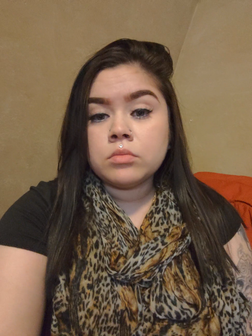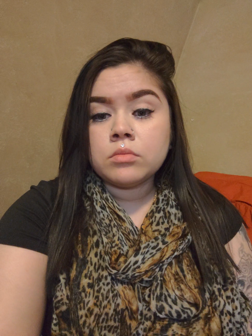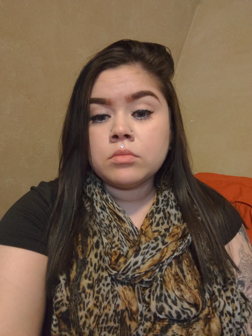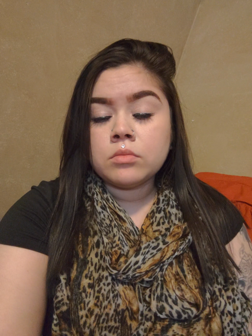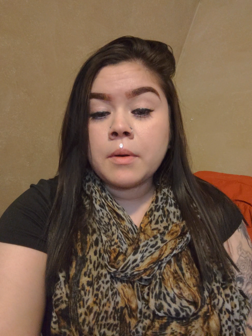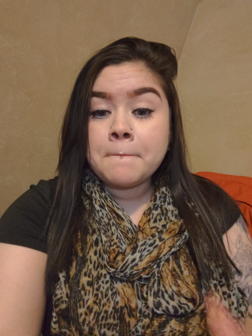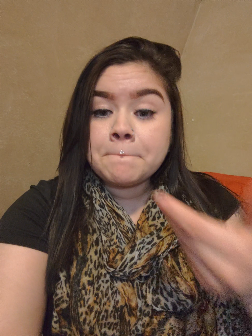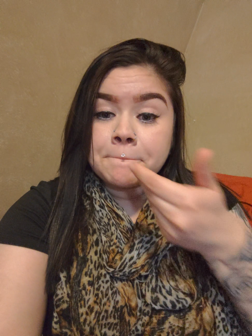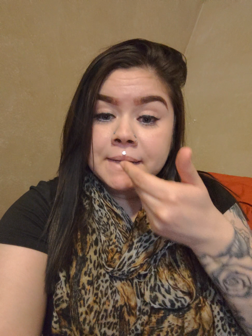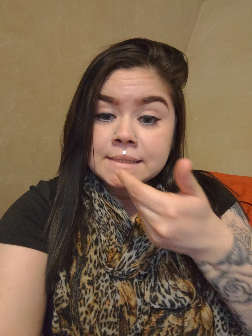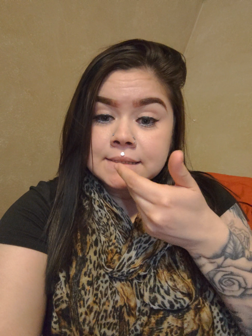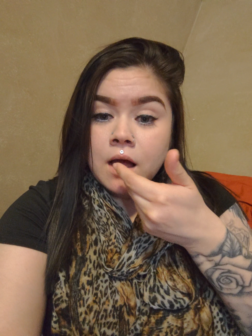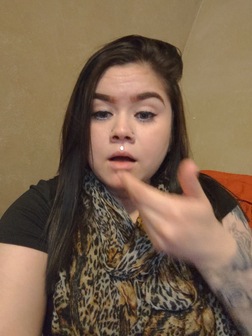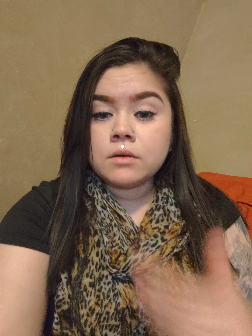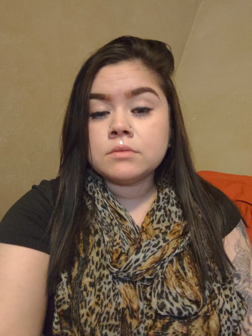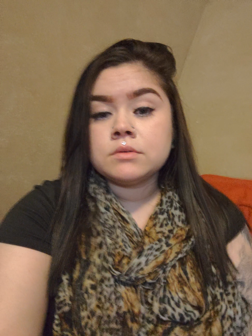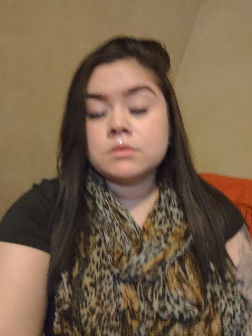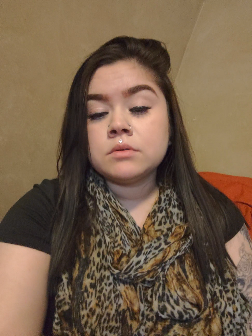pizza